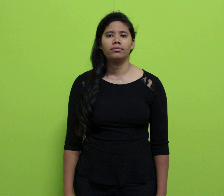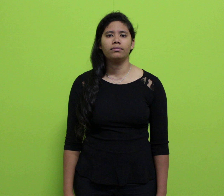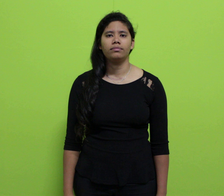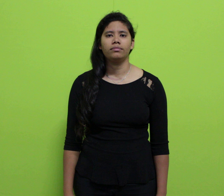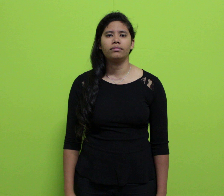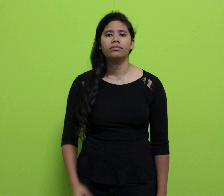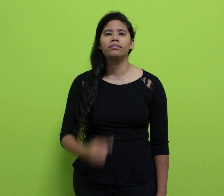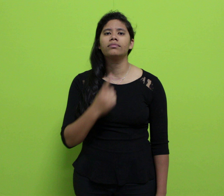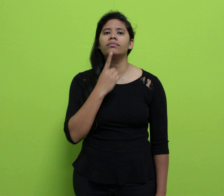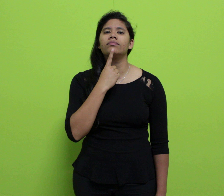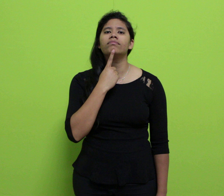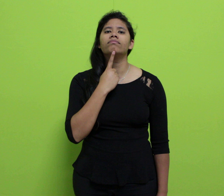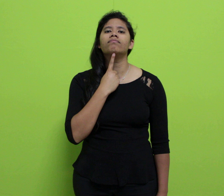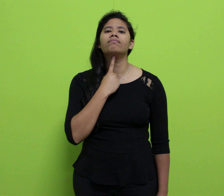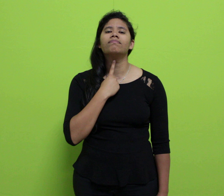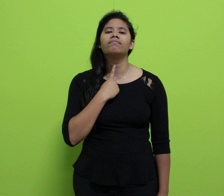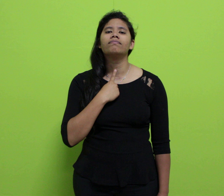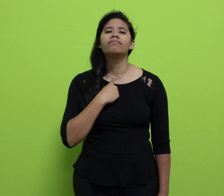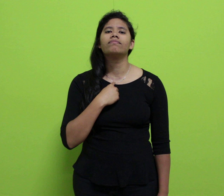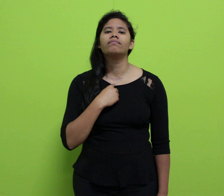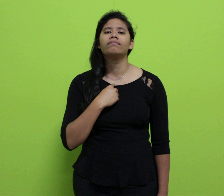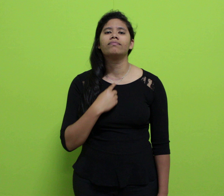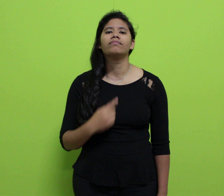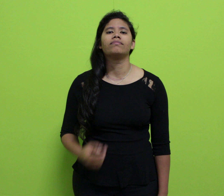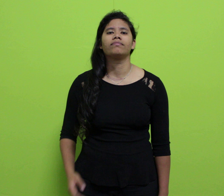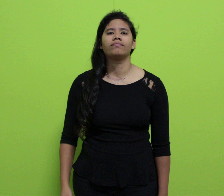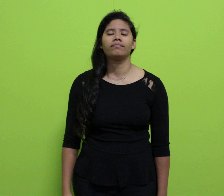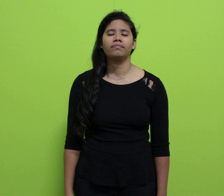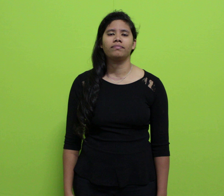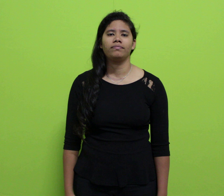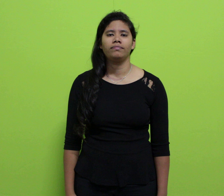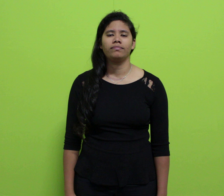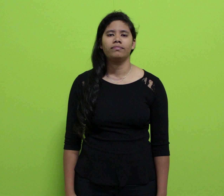vontade